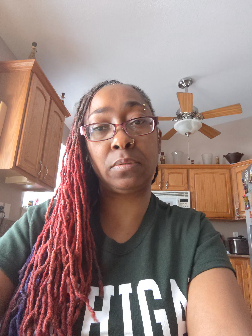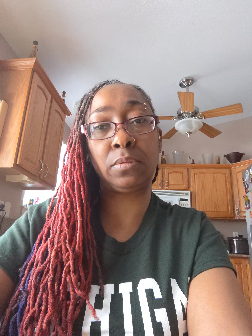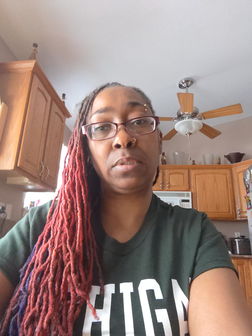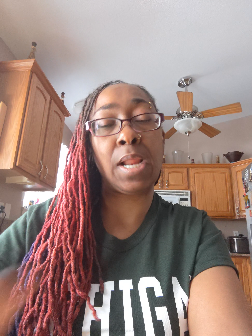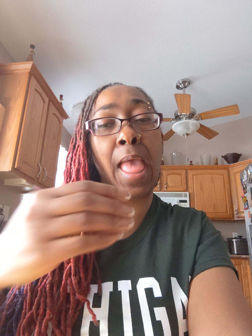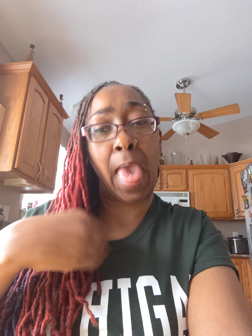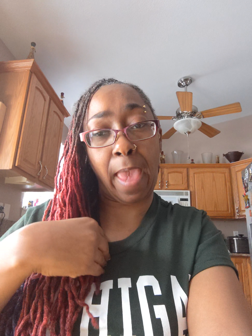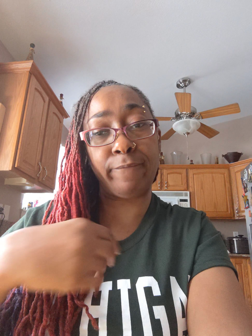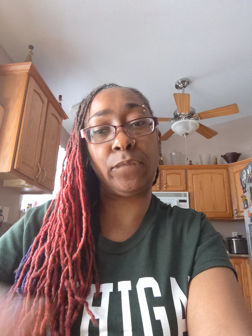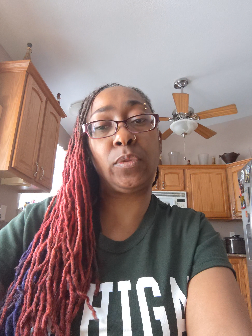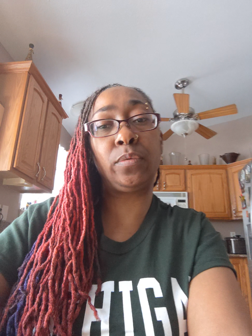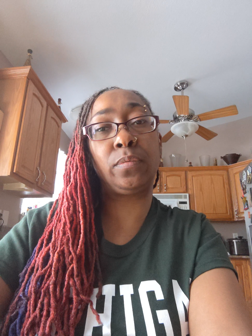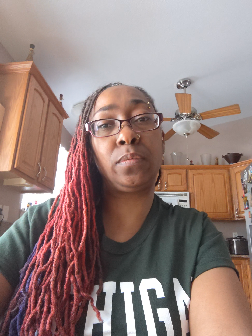have to